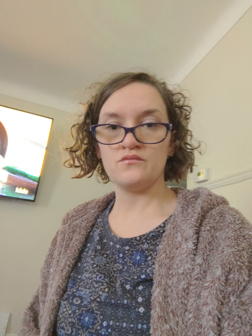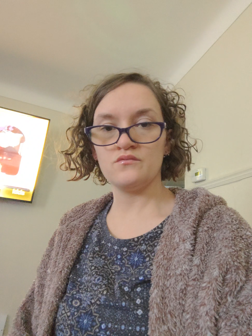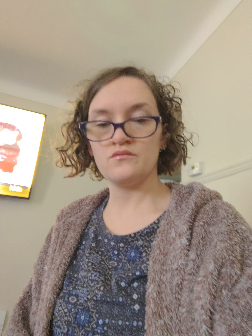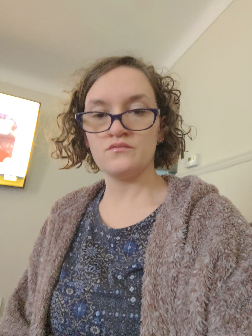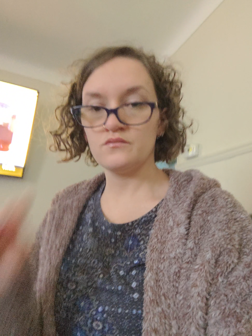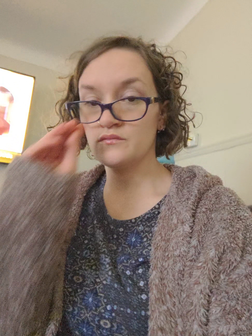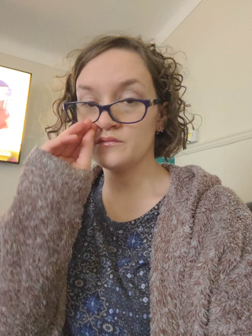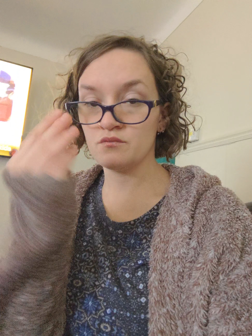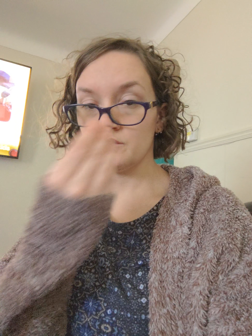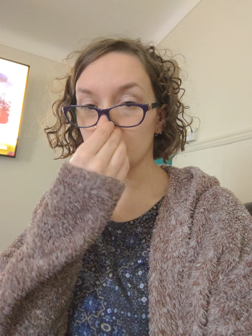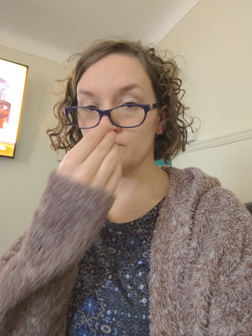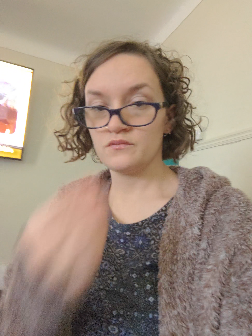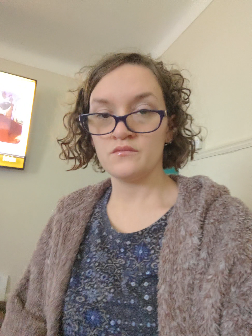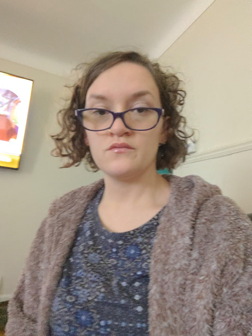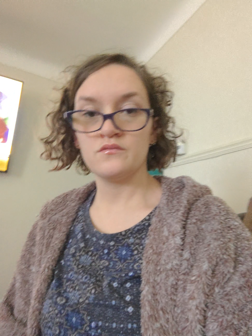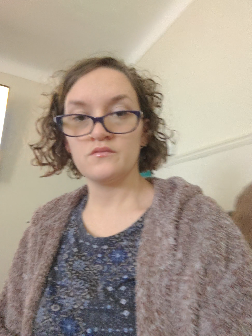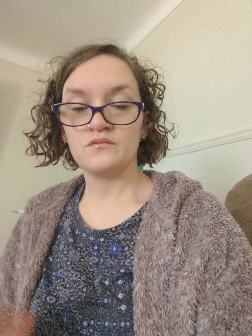flower